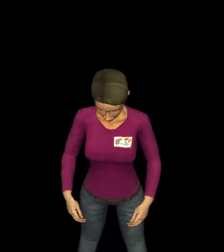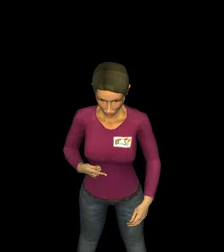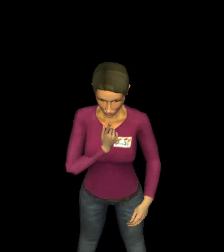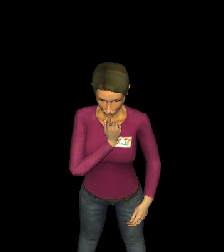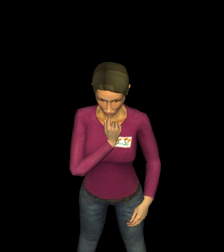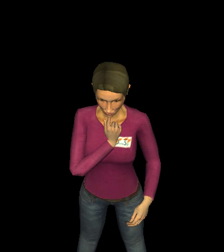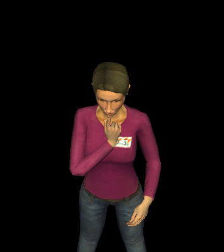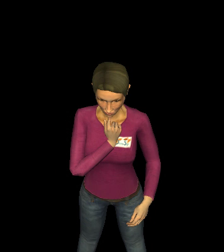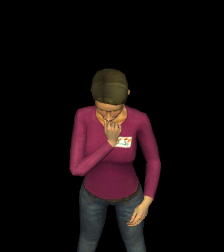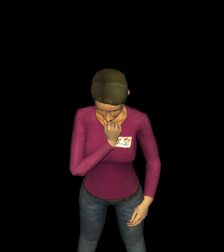كحول